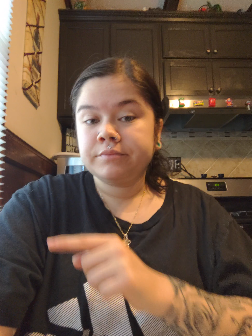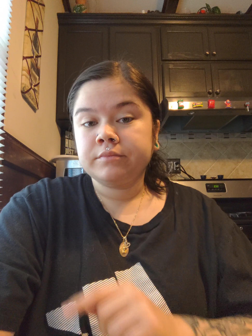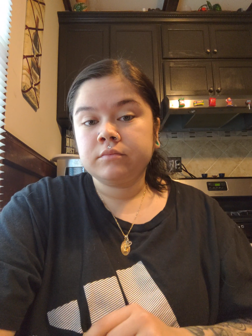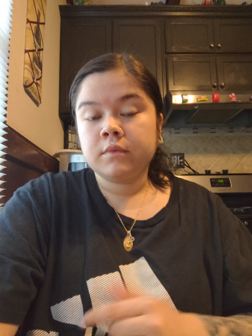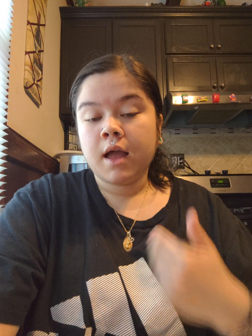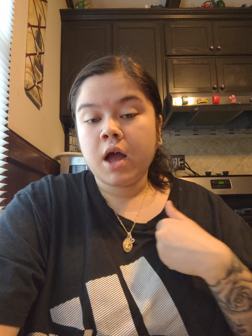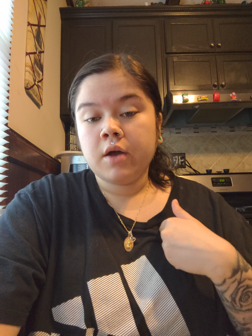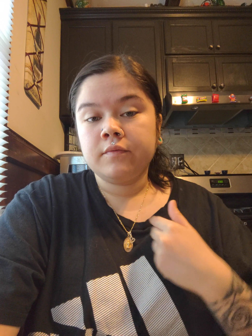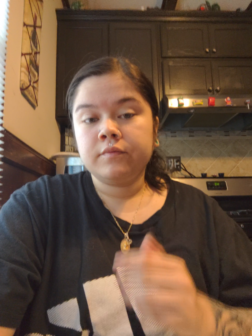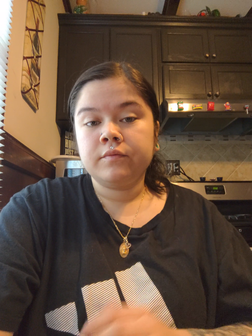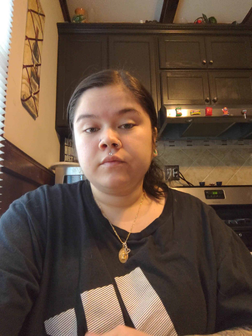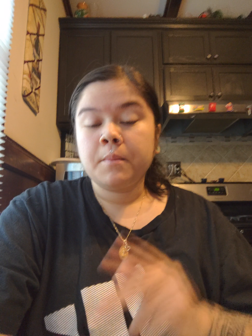have